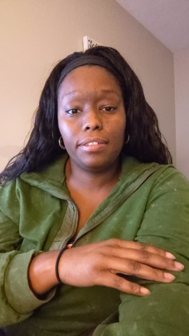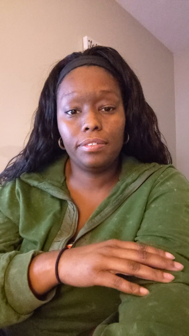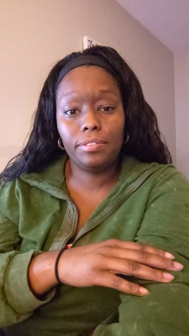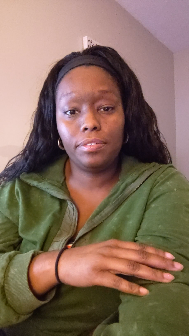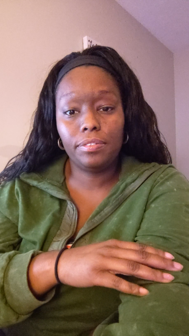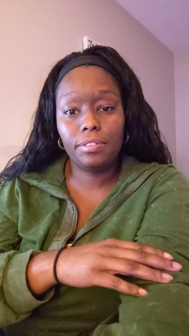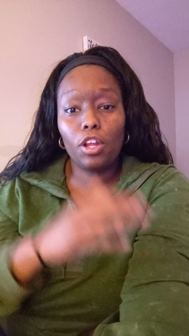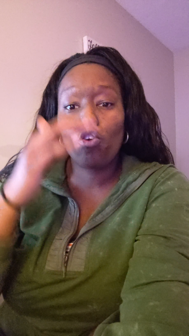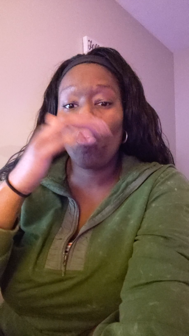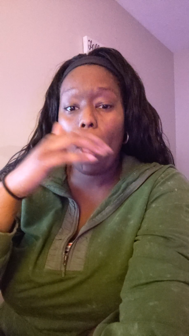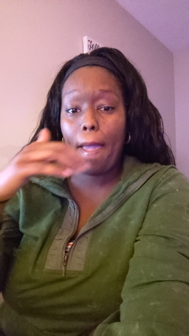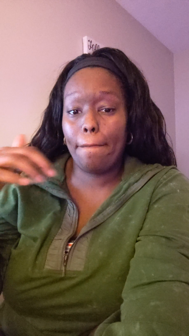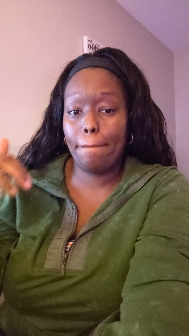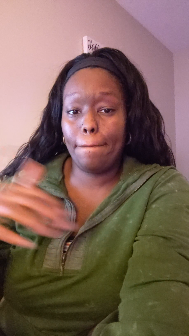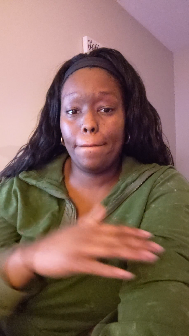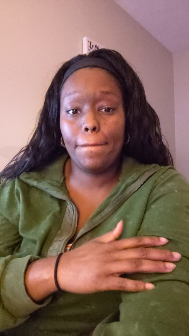grapes